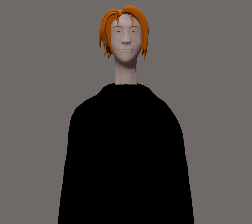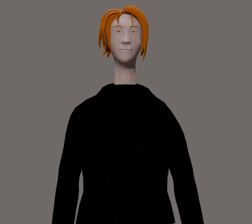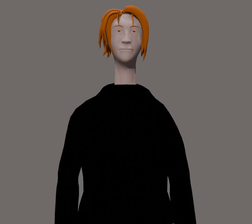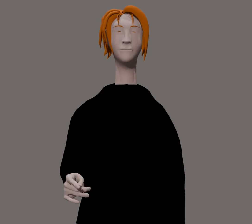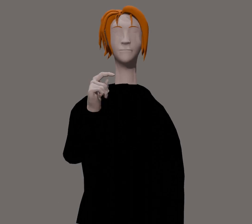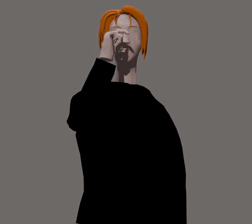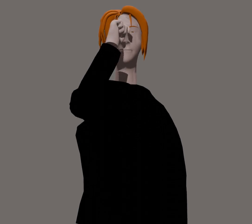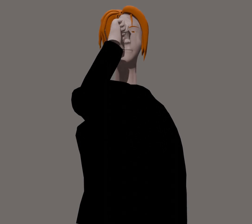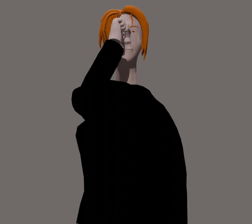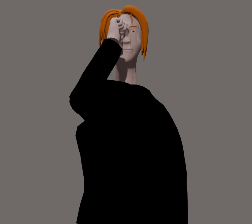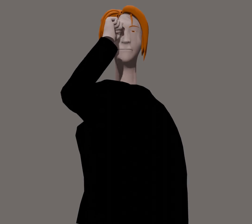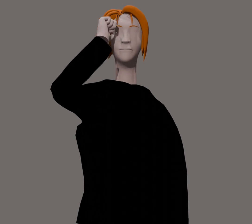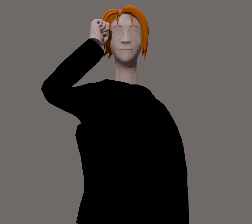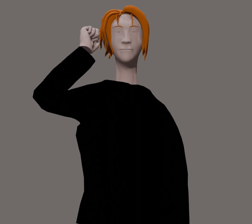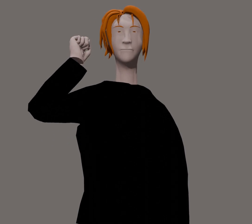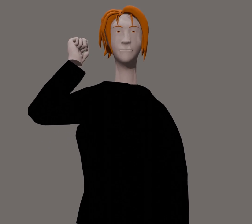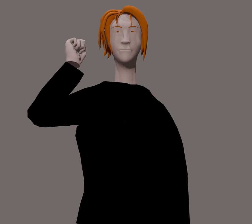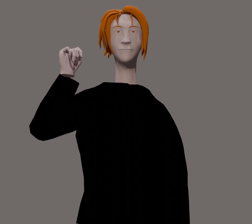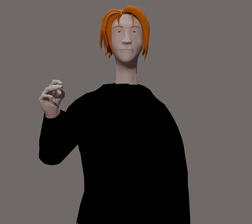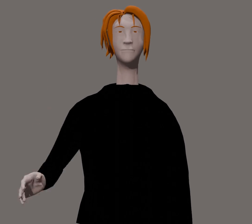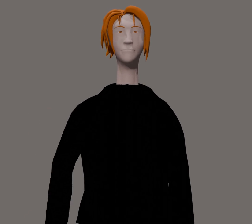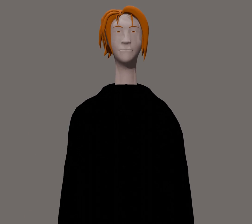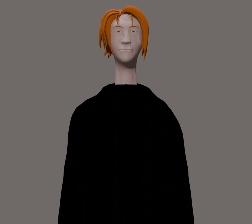Brow Liner